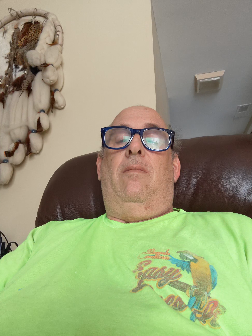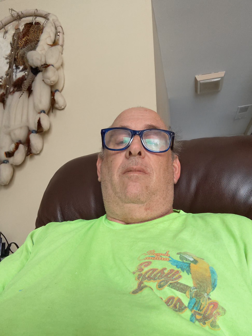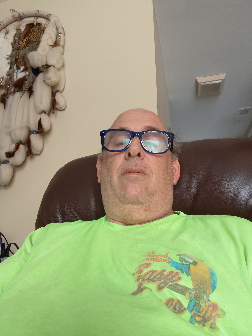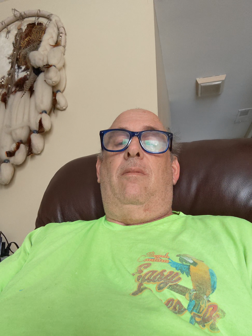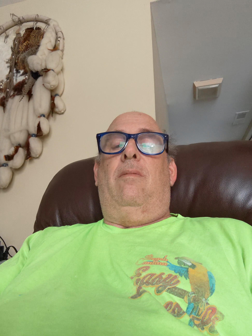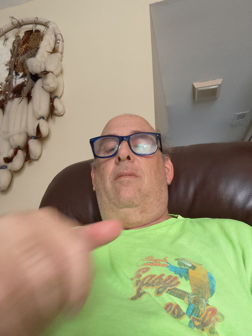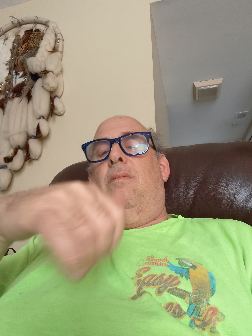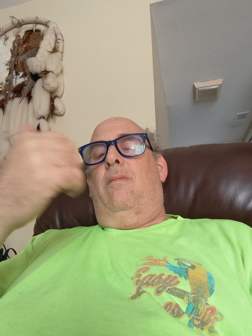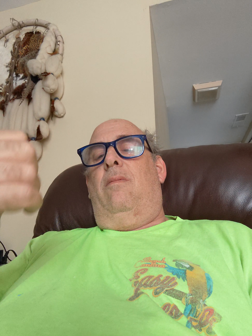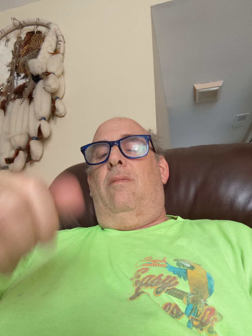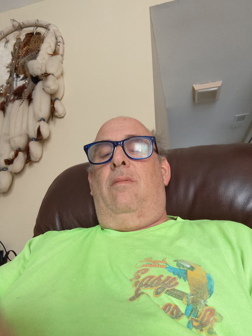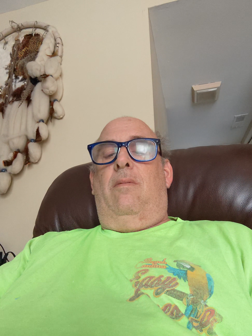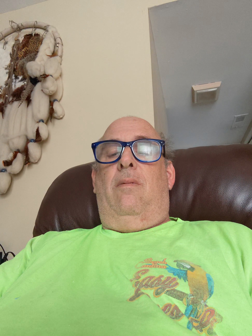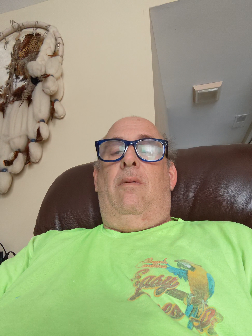another